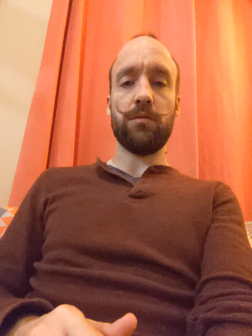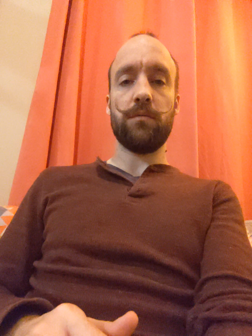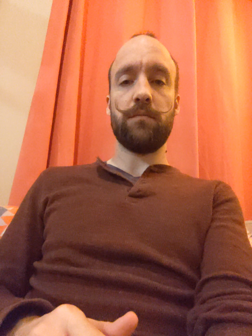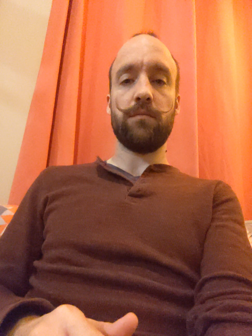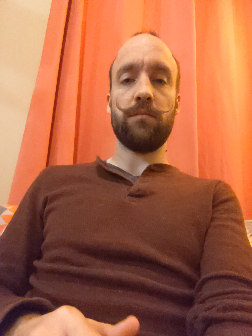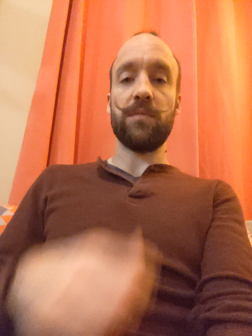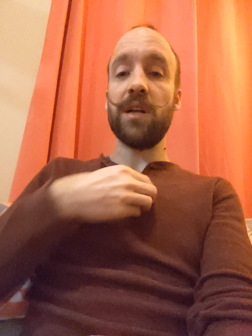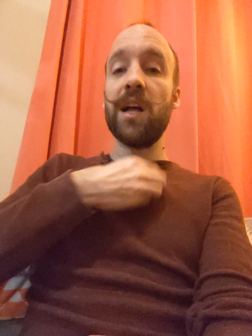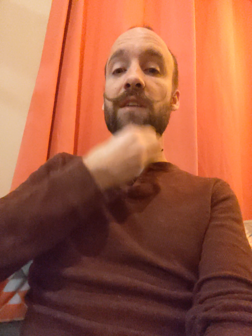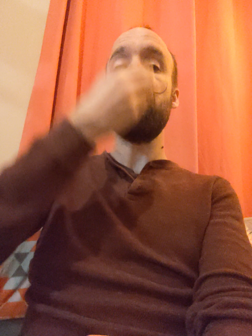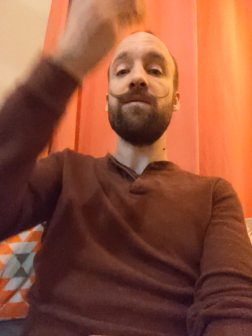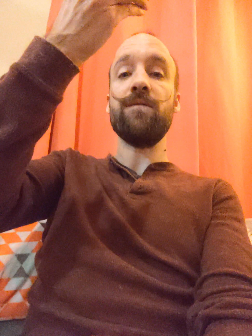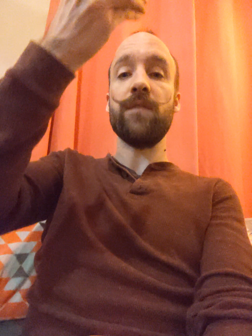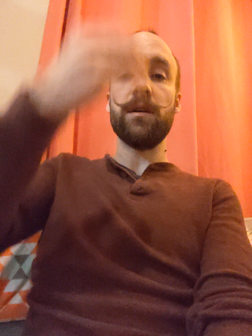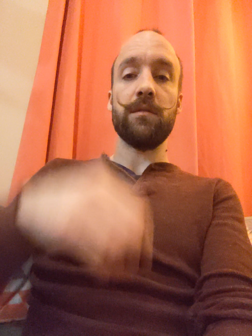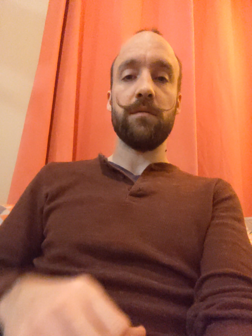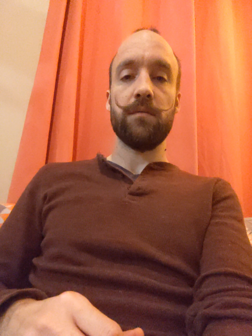giraffe